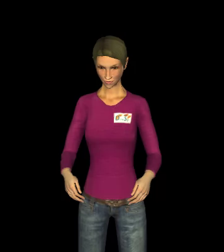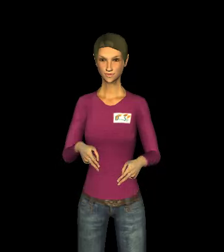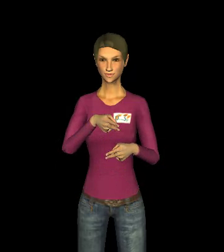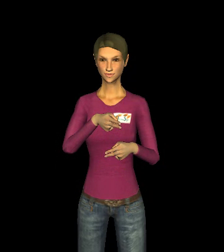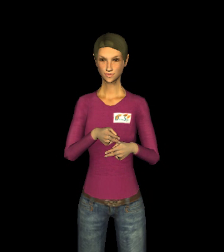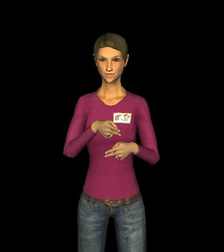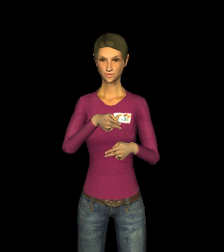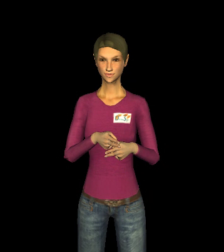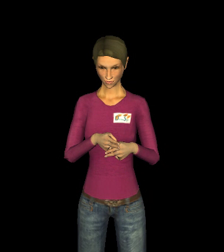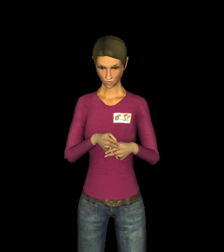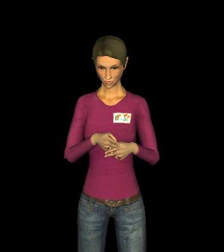لقب